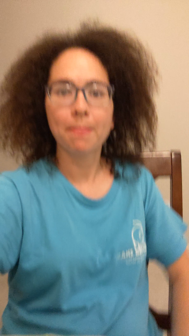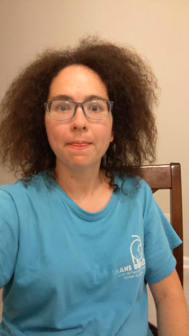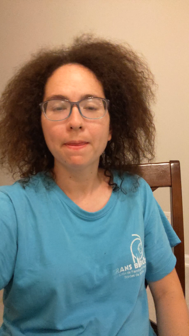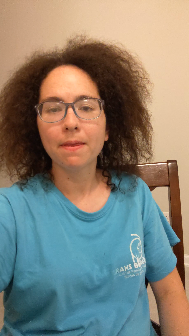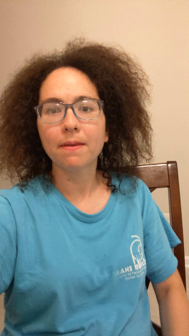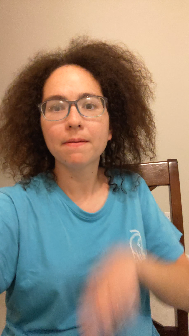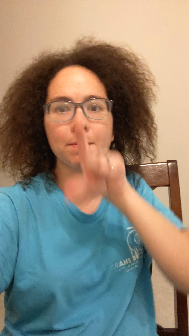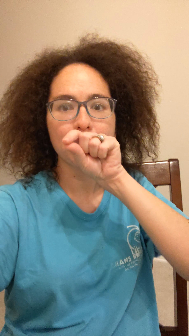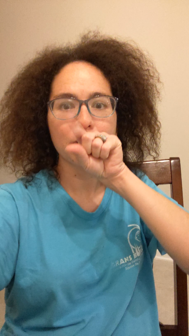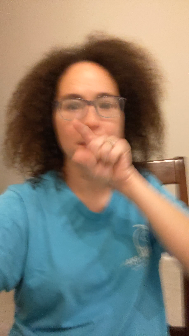chicken